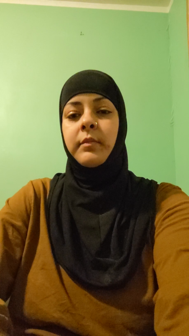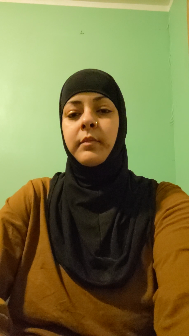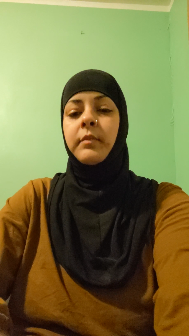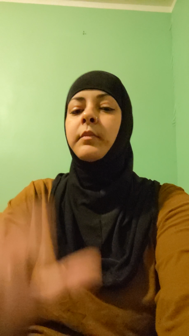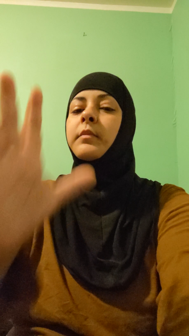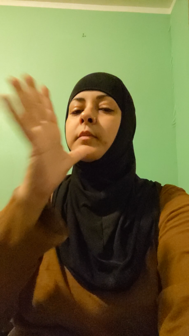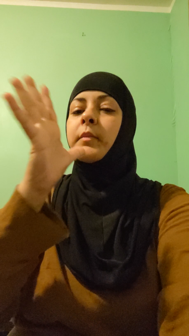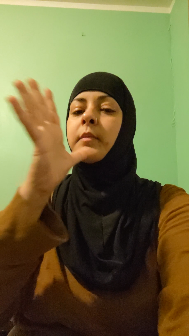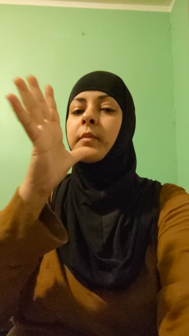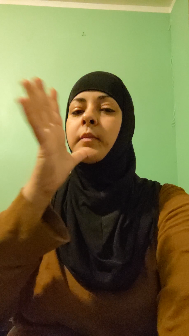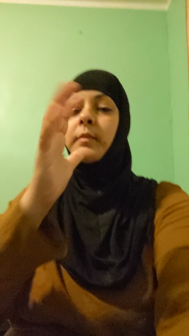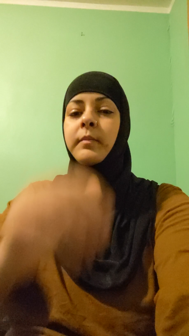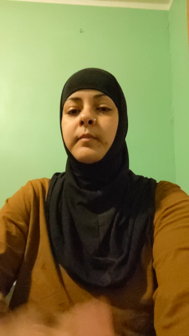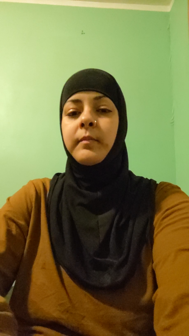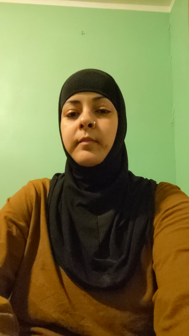mommy